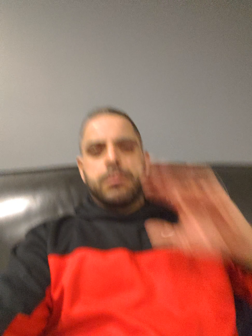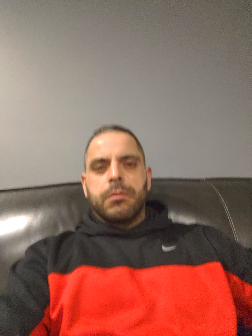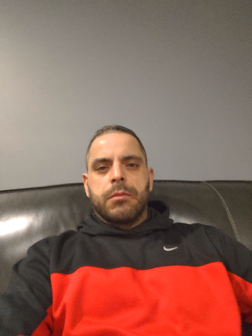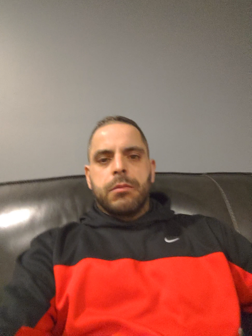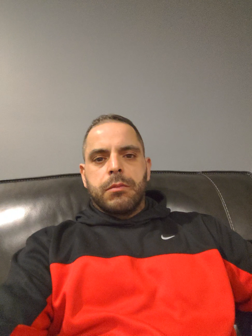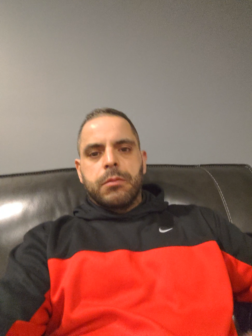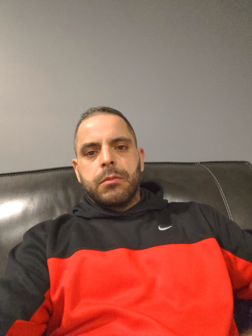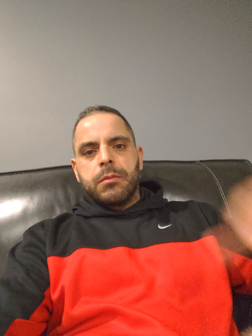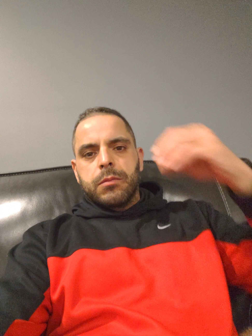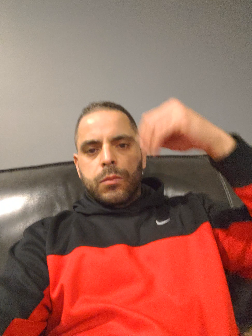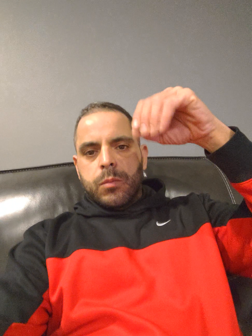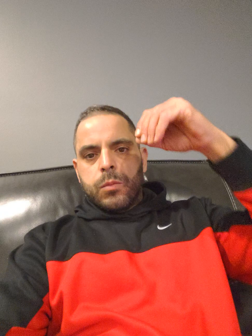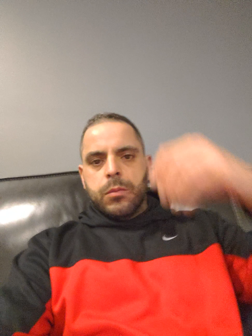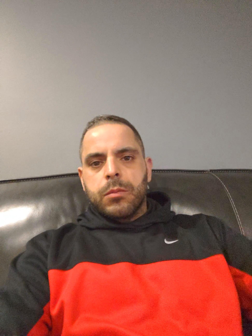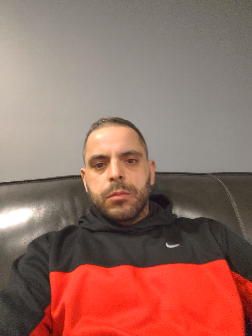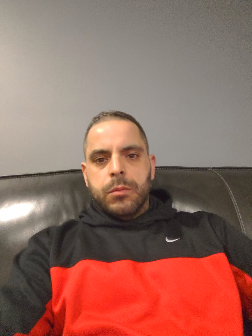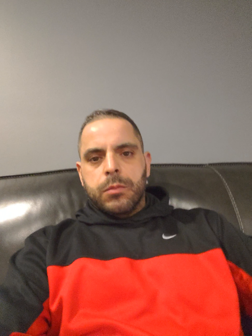store